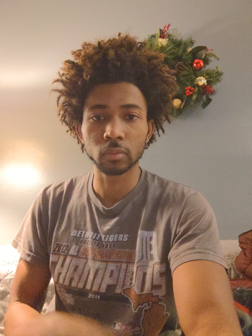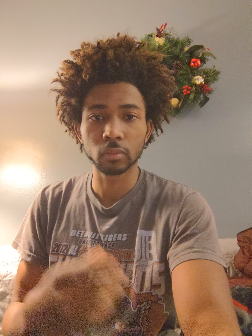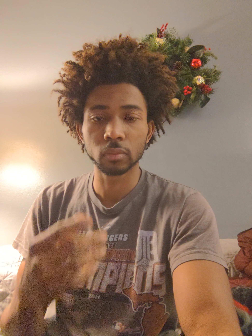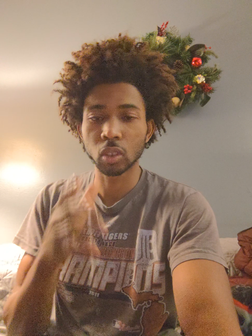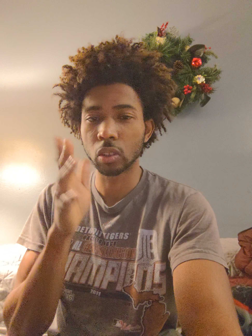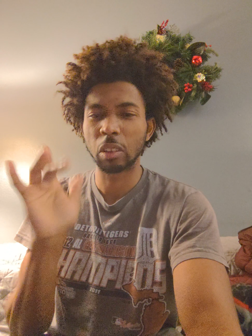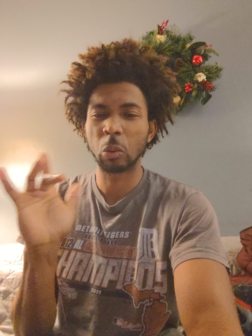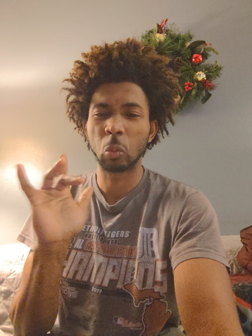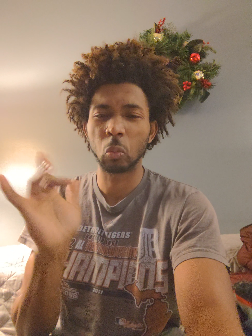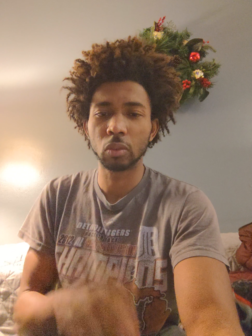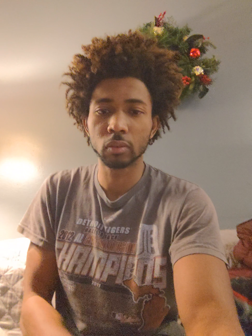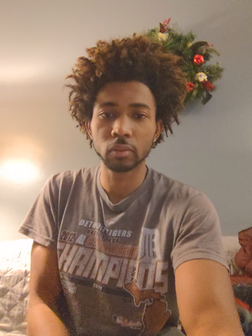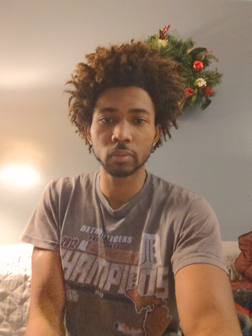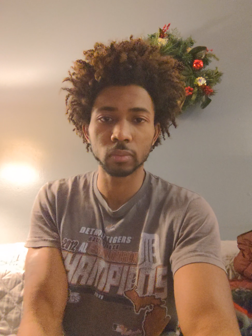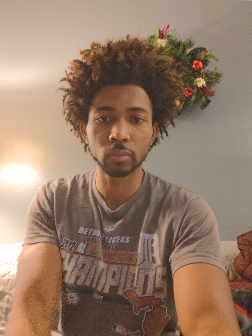yucky